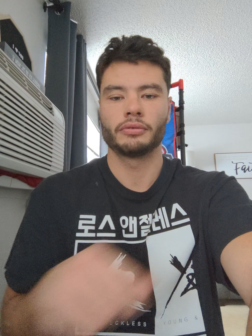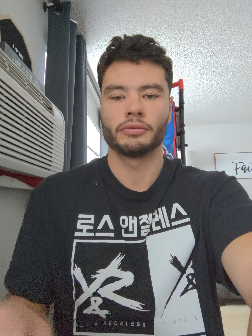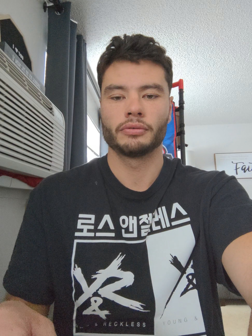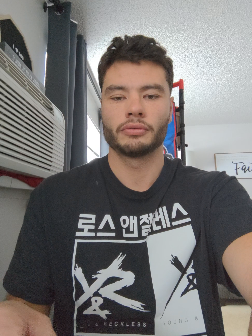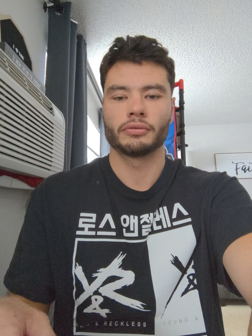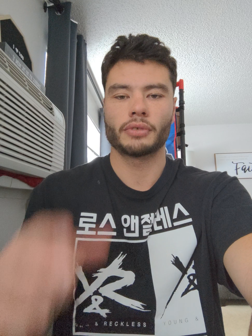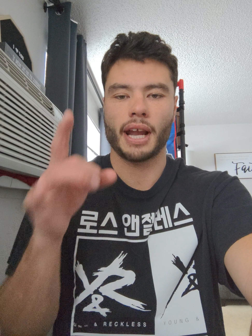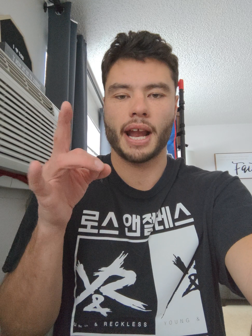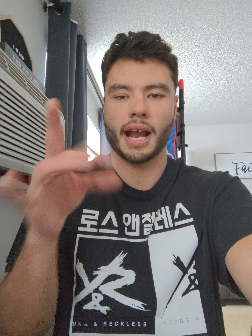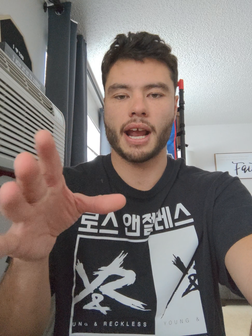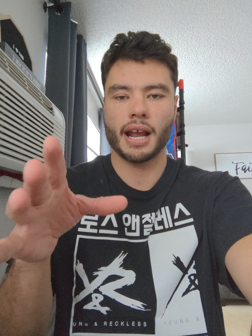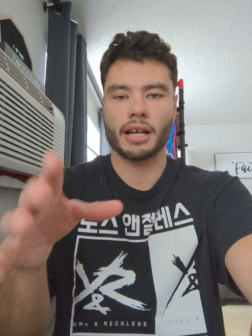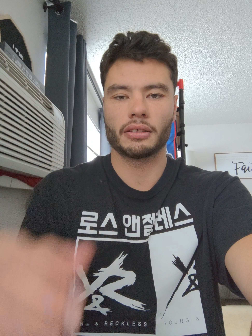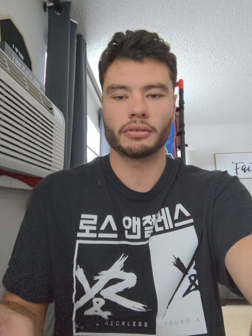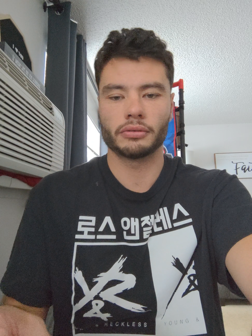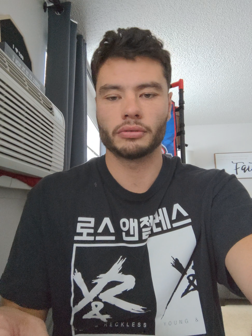hate